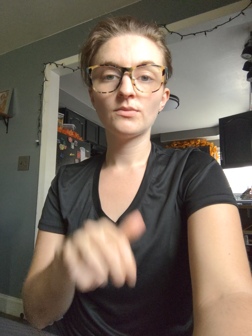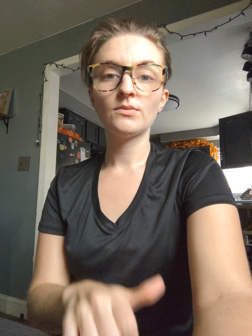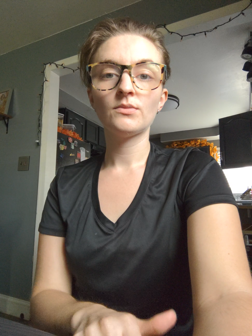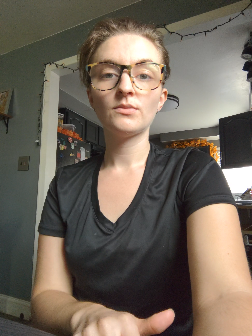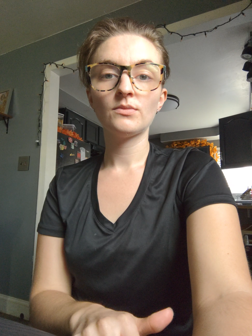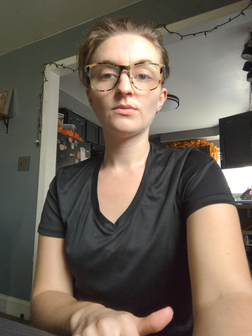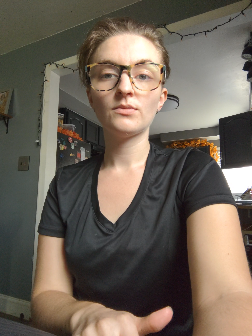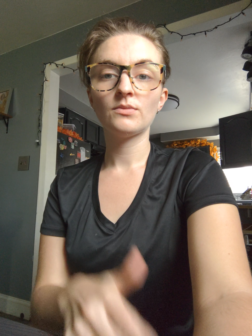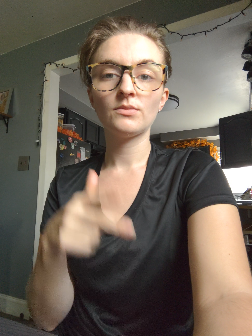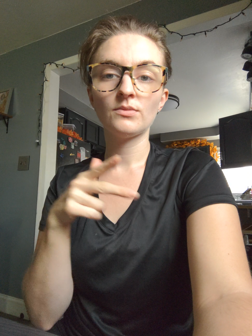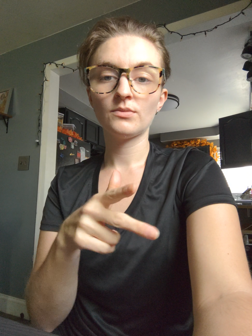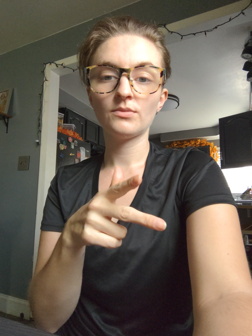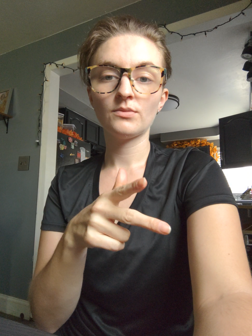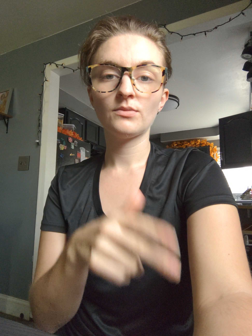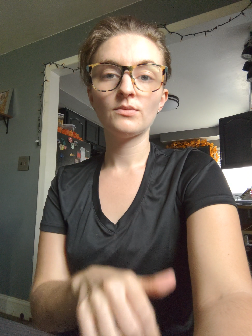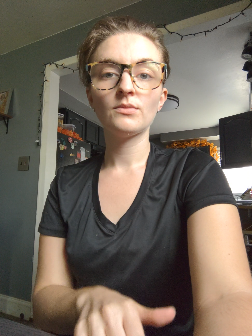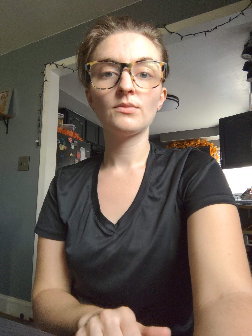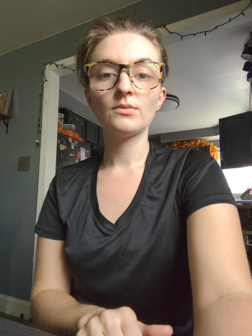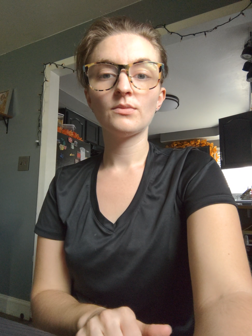garage